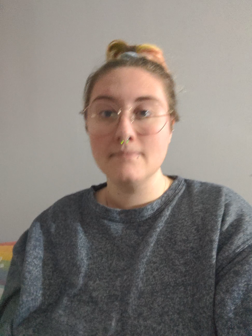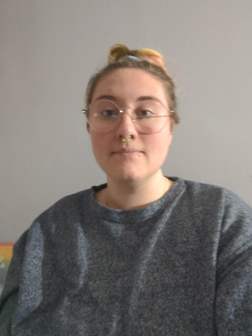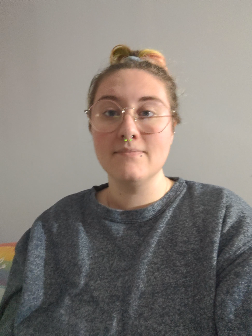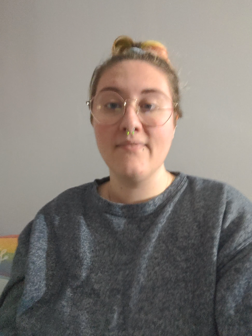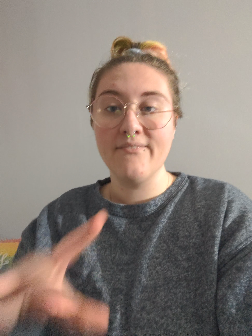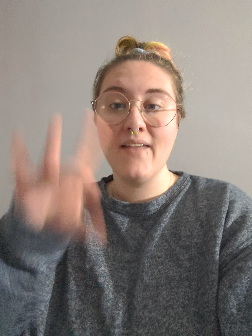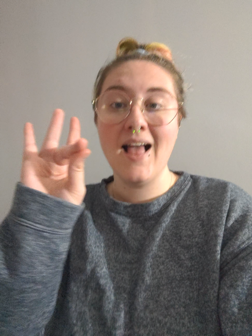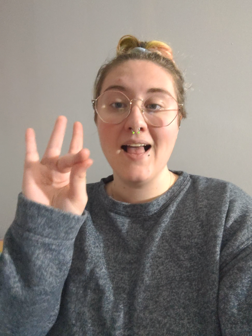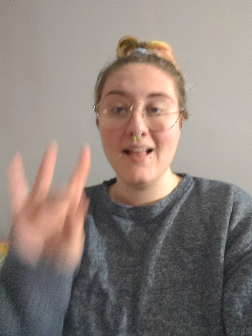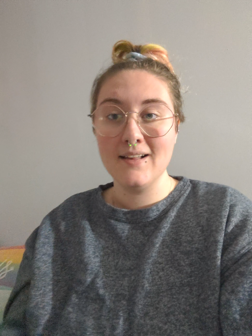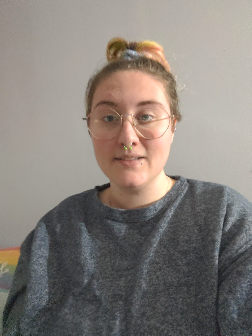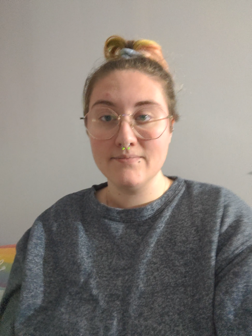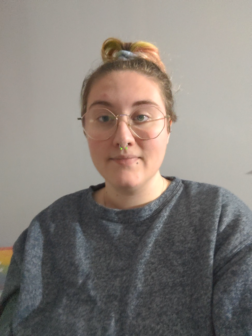find